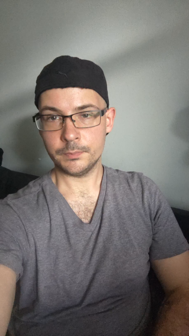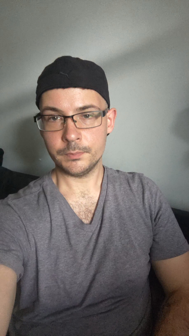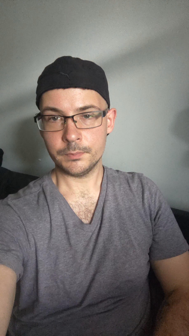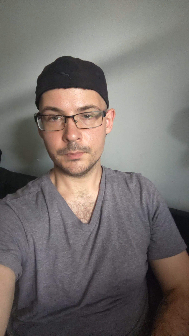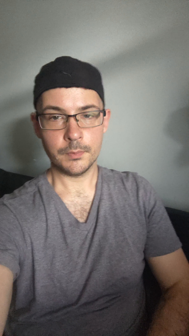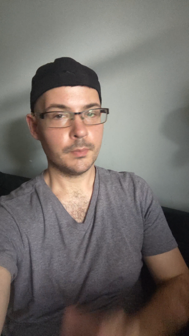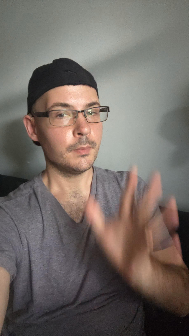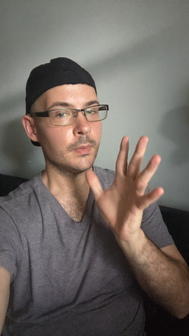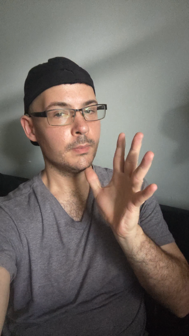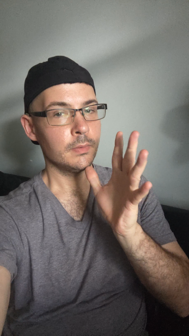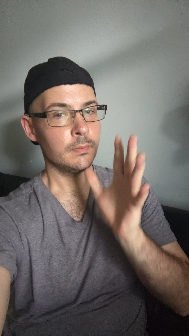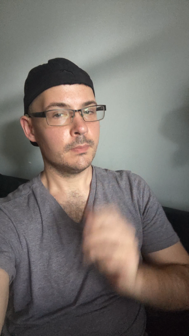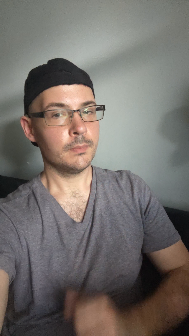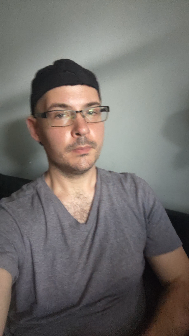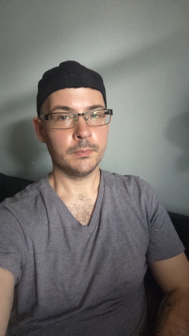mommy